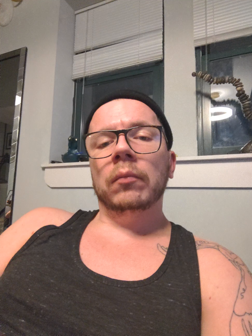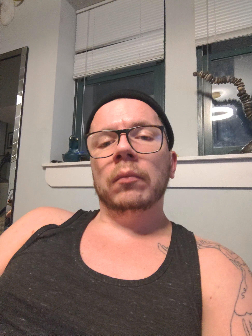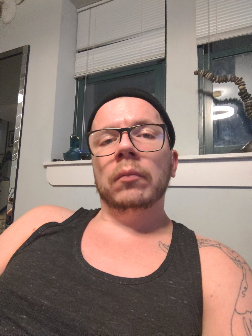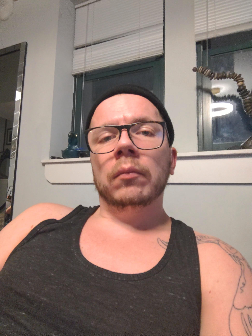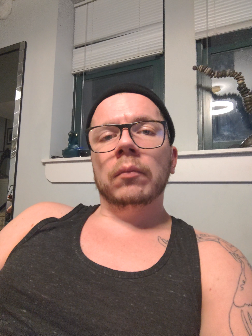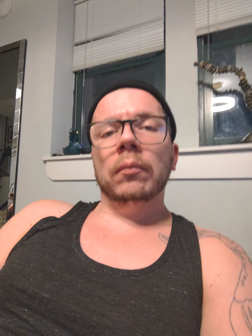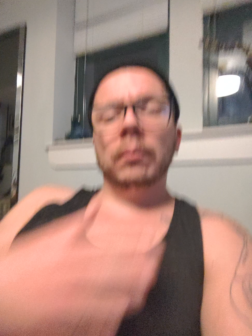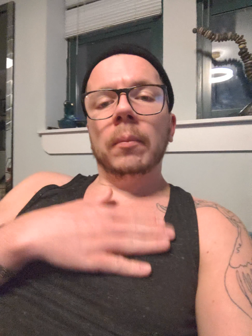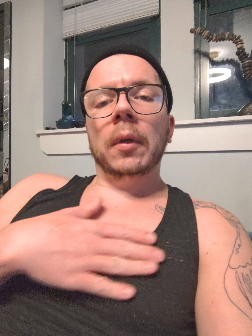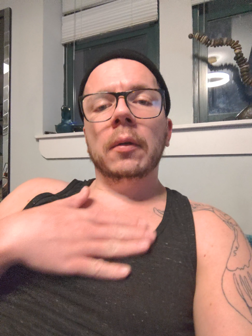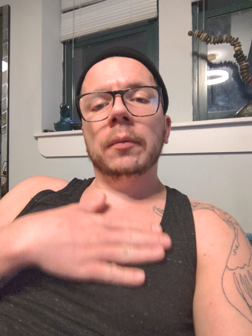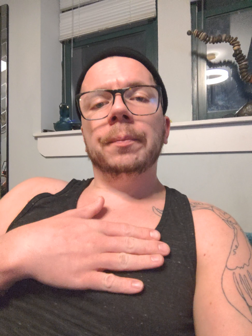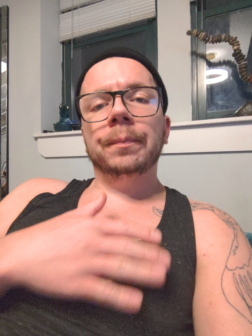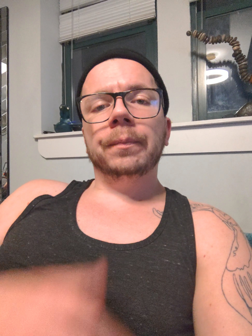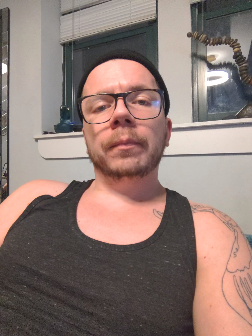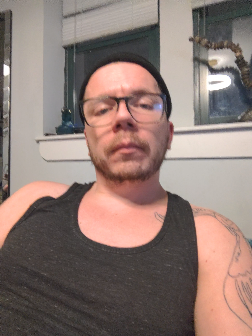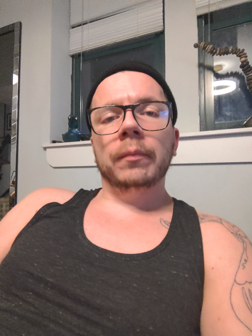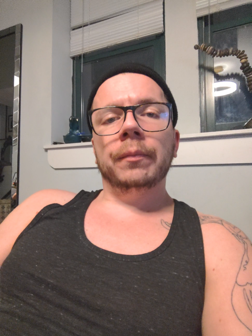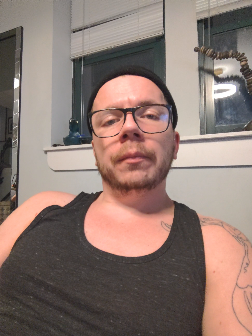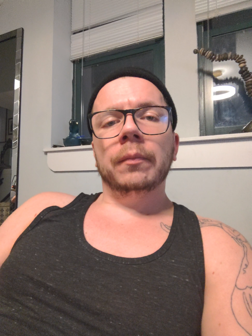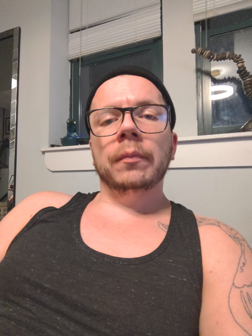please